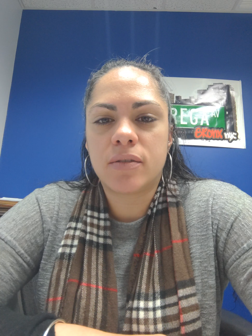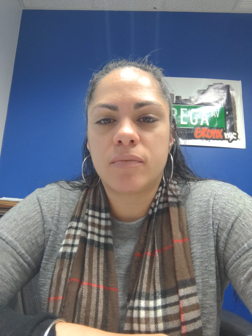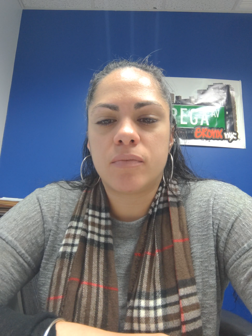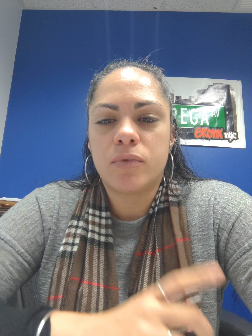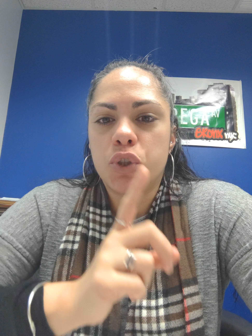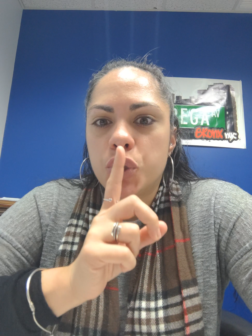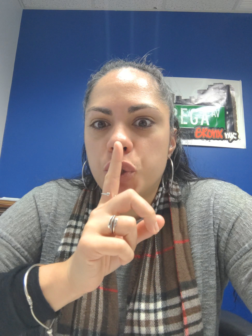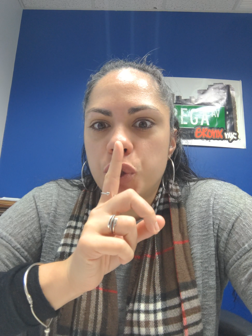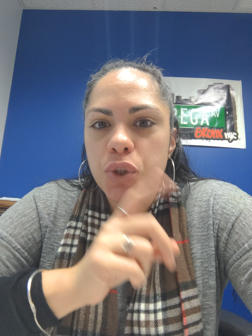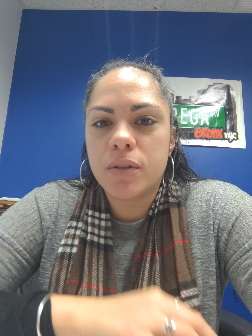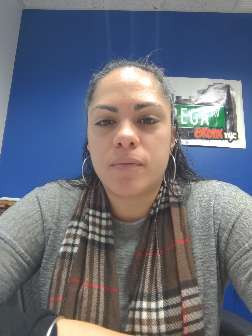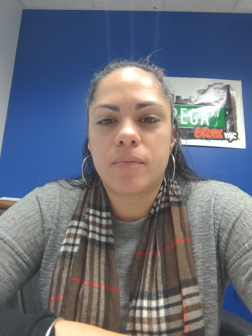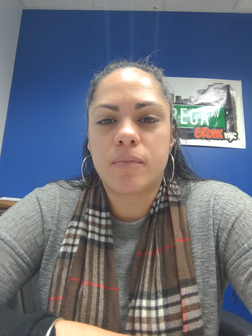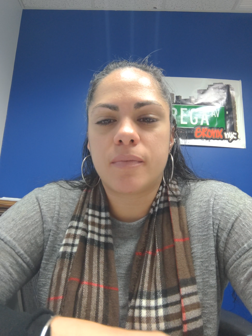shhh